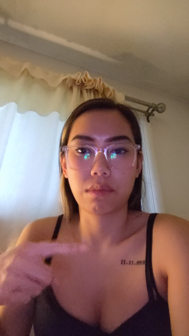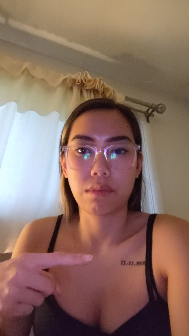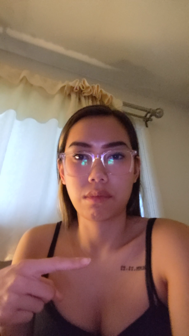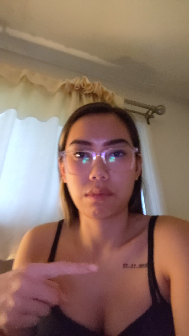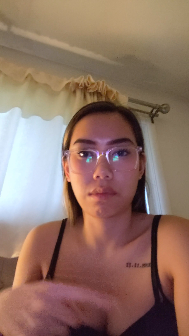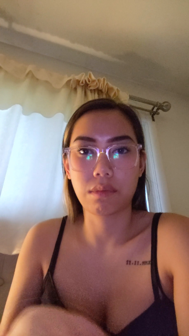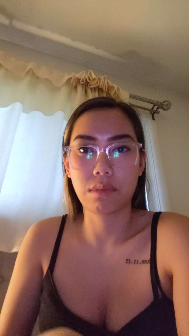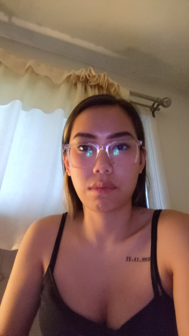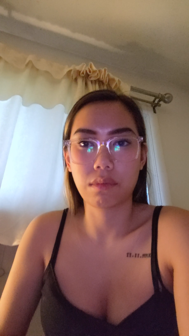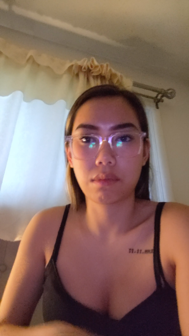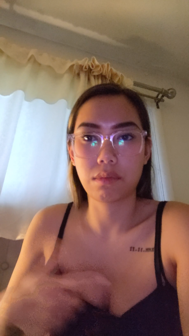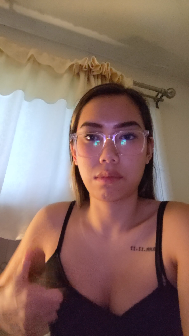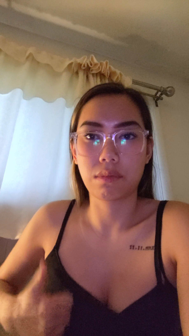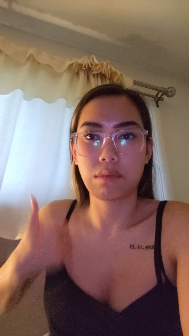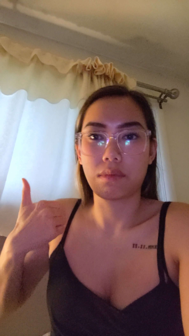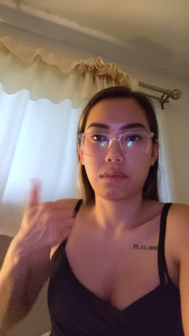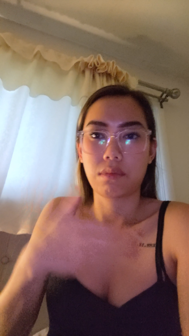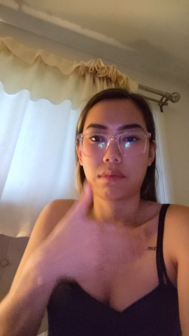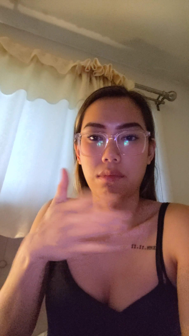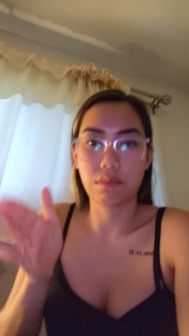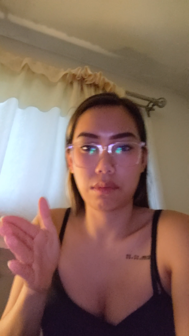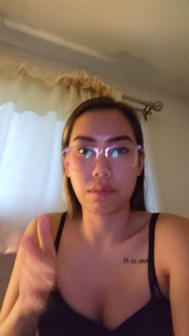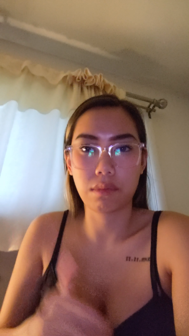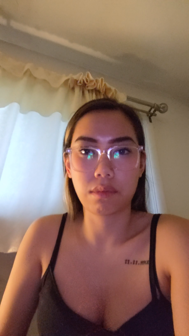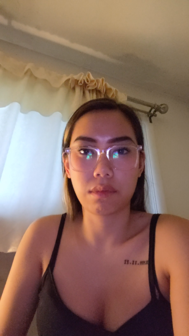living room